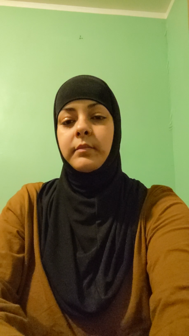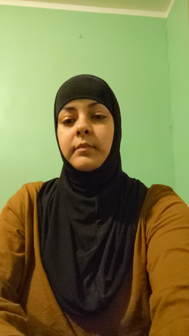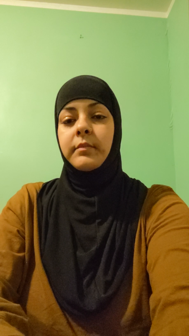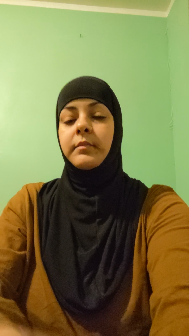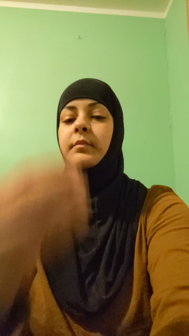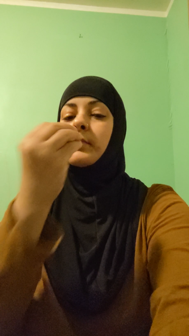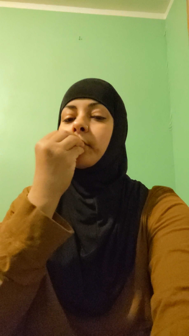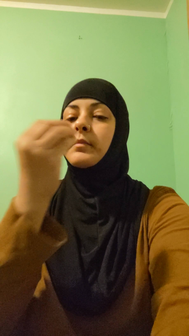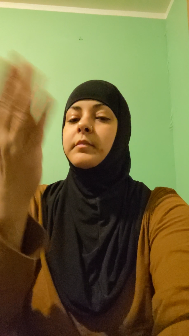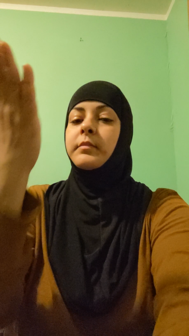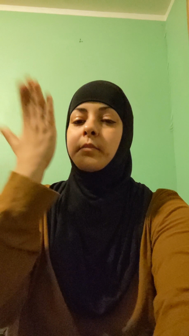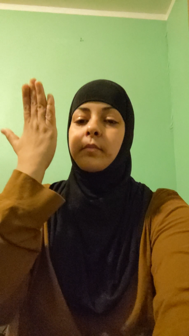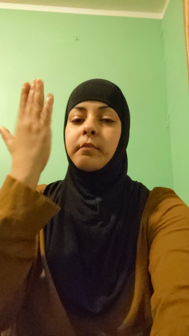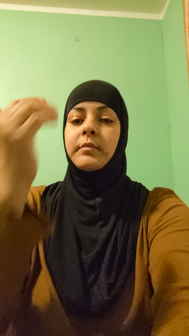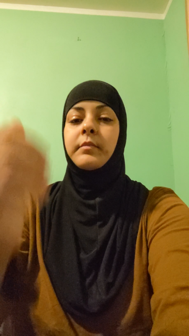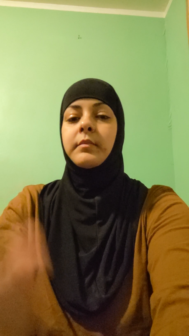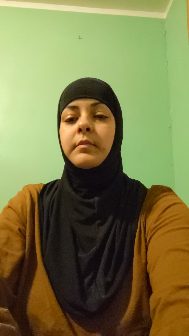breakfast